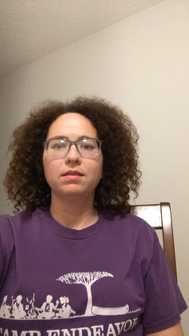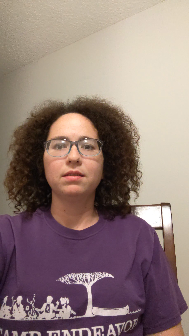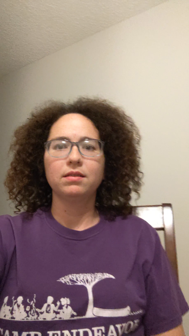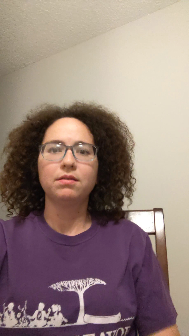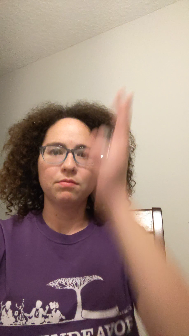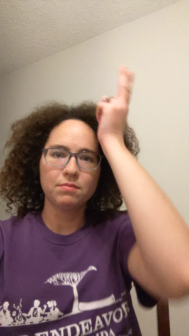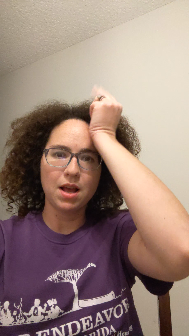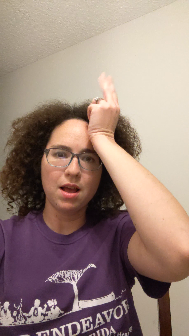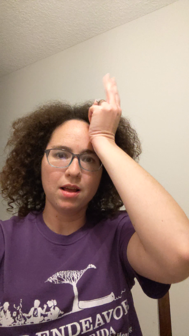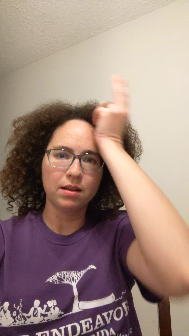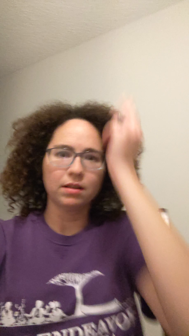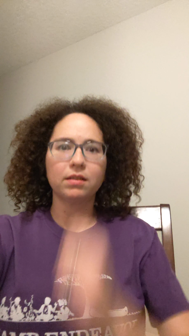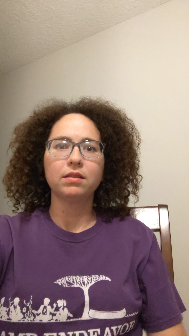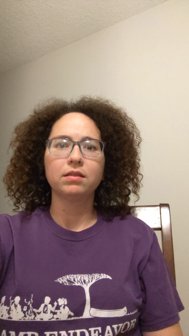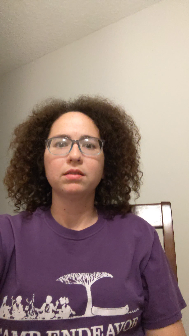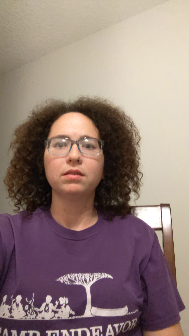rabbit